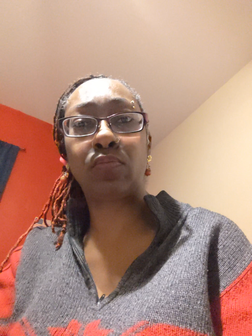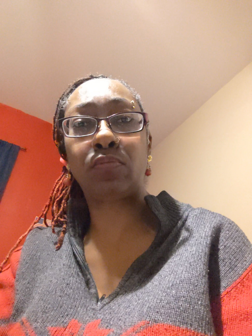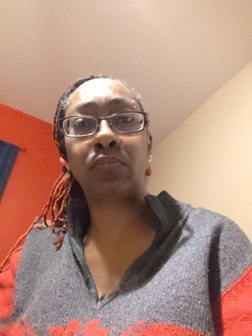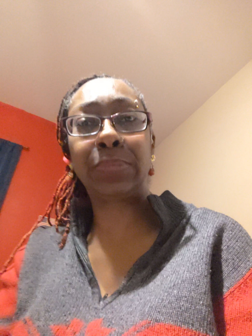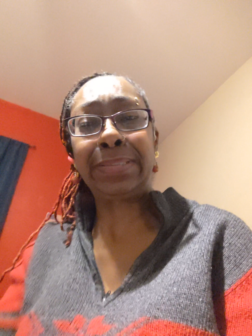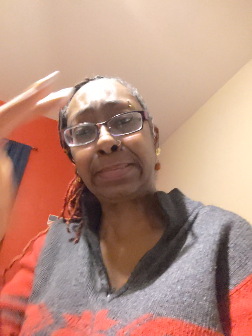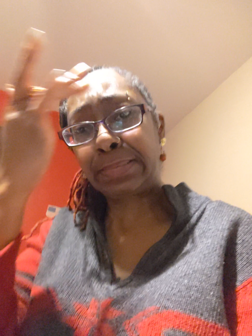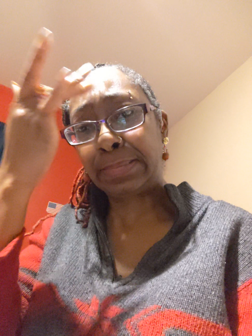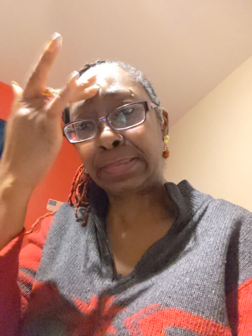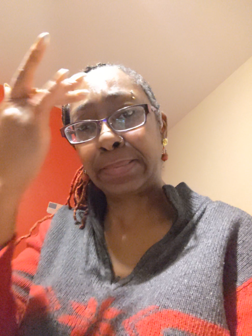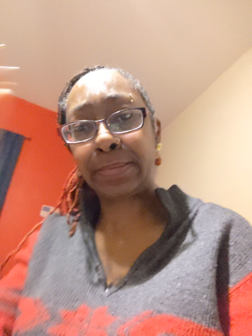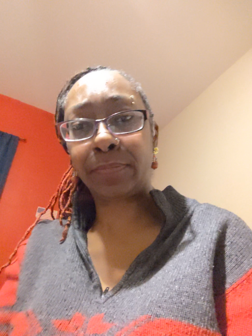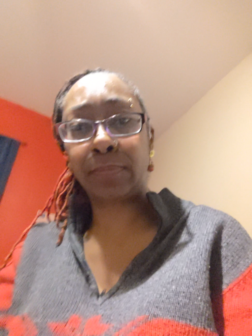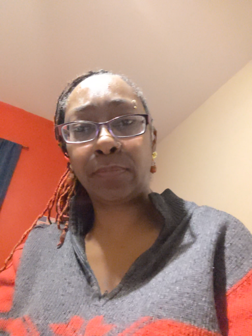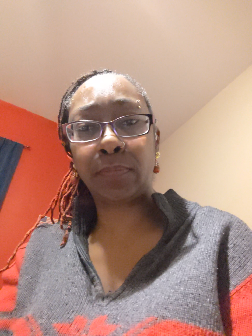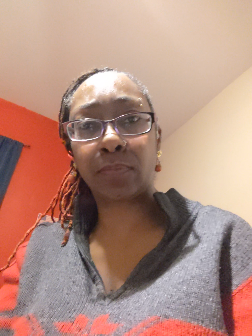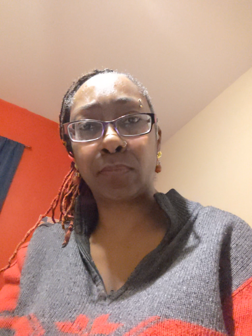sick